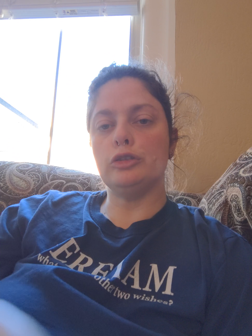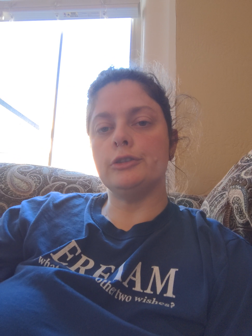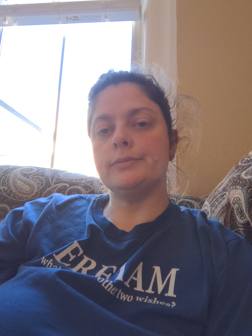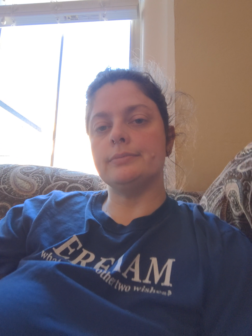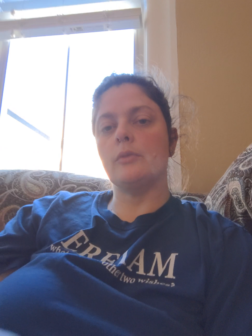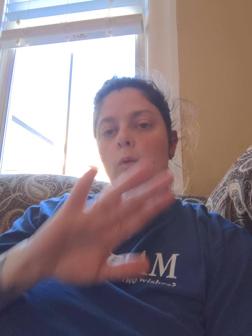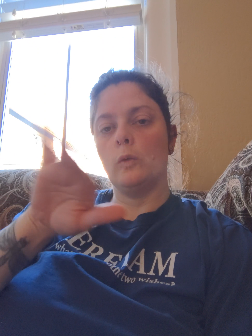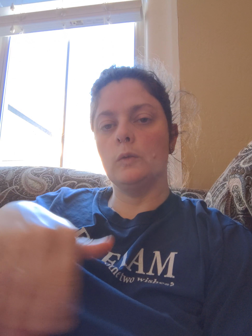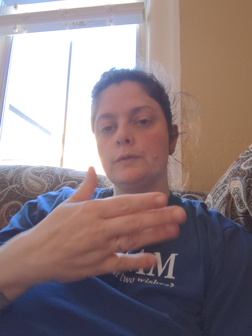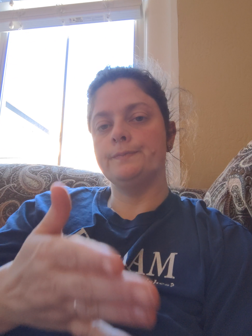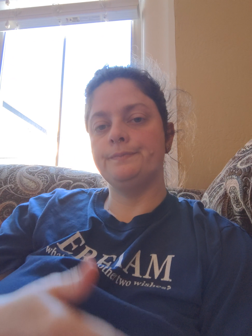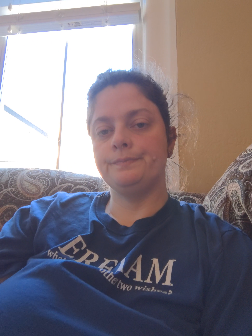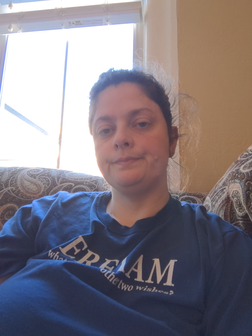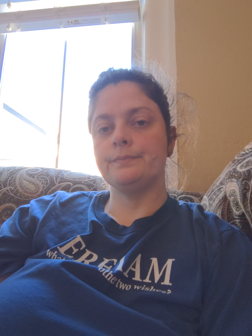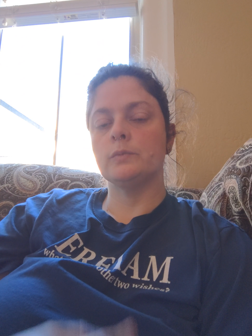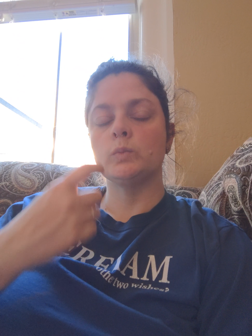all